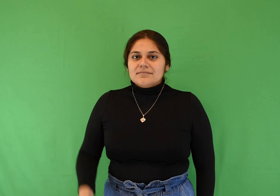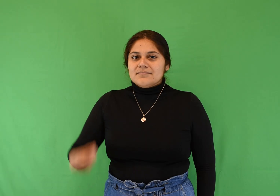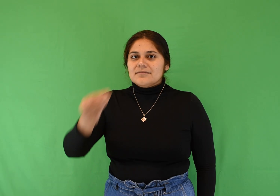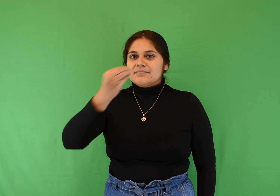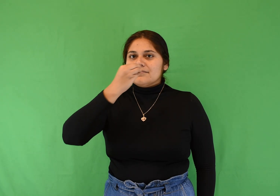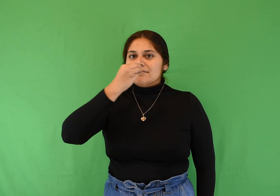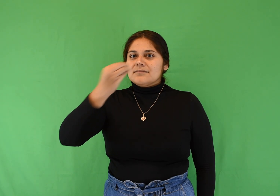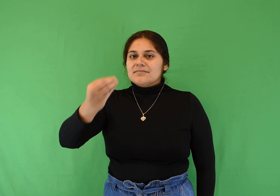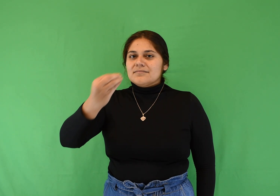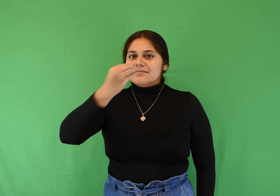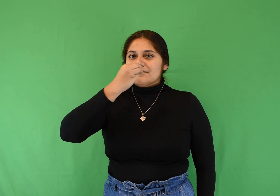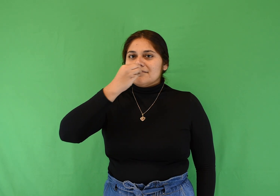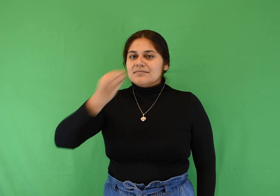comida